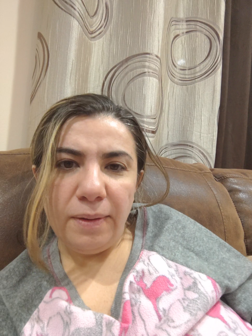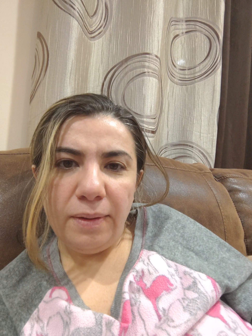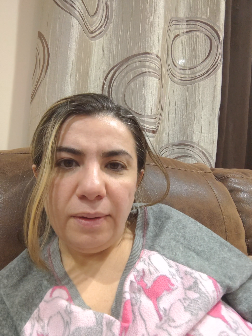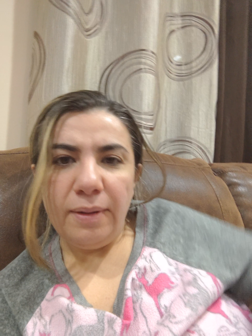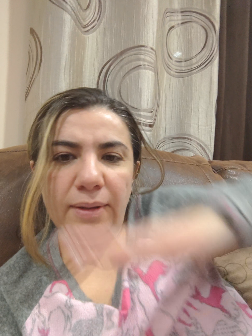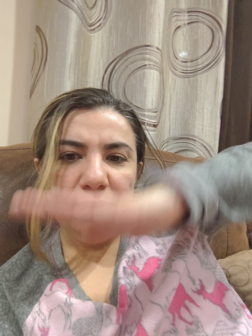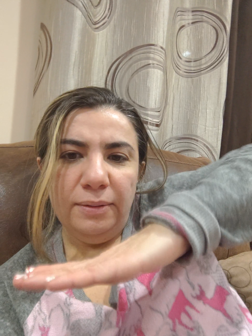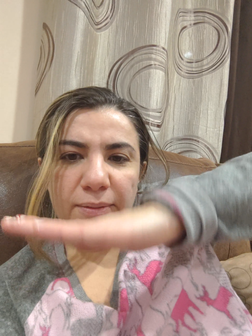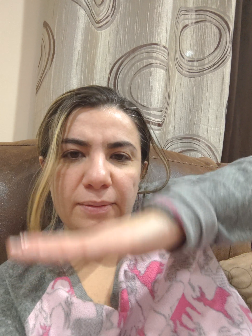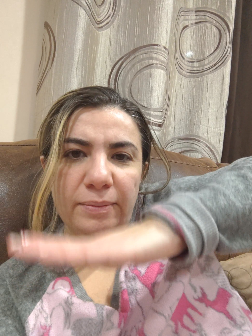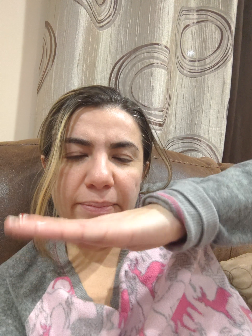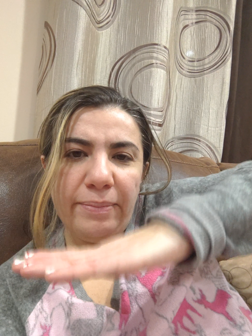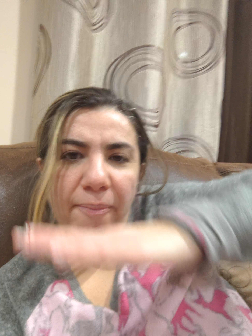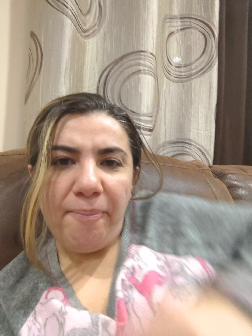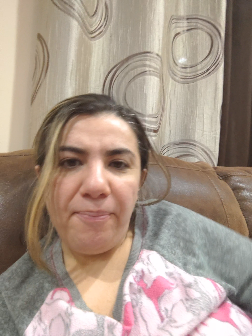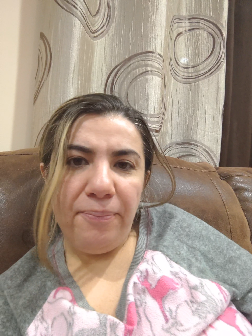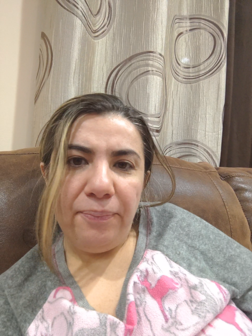table